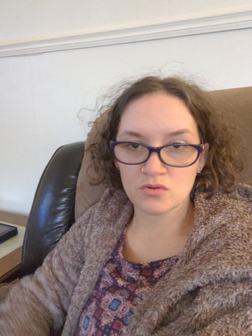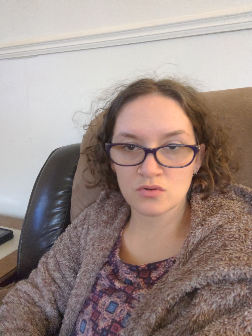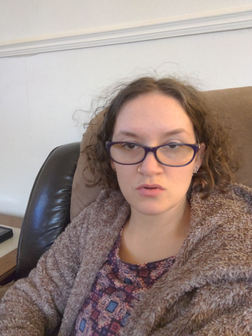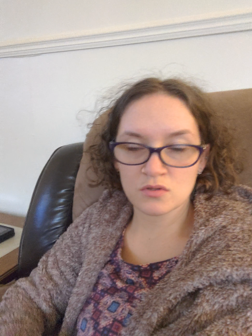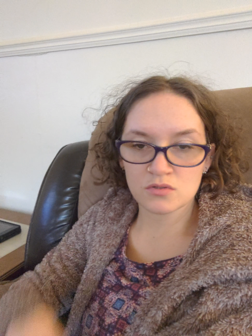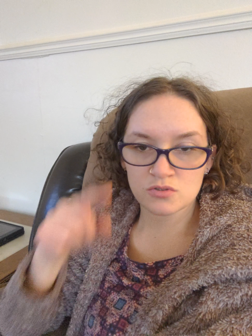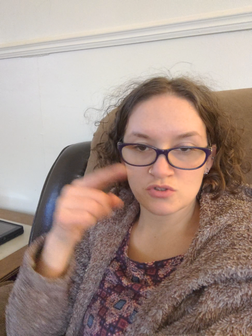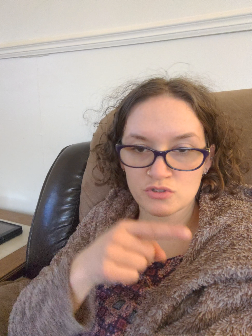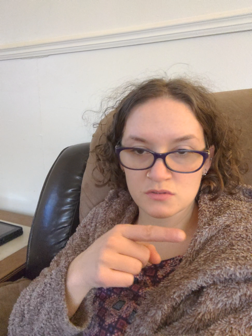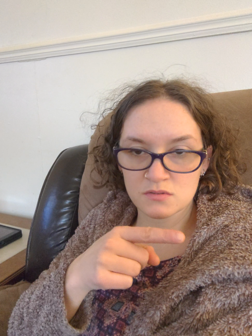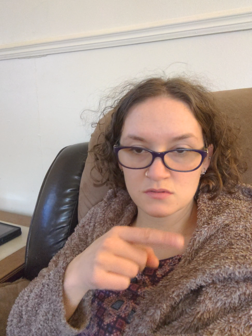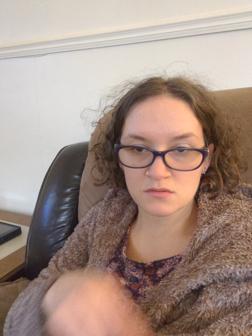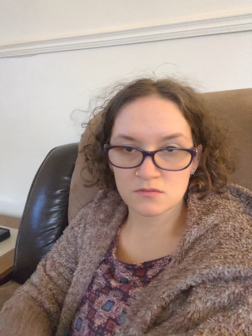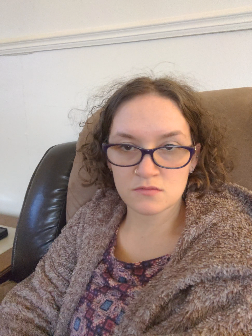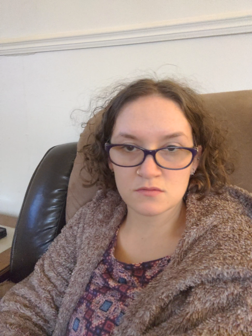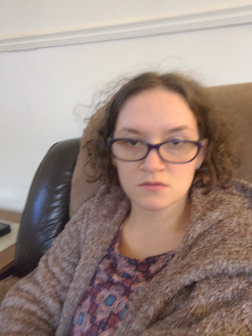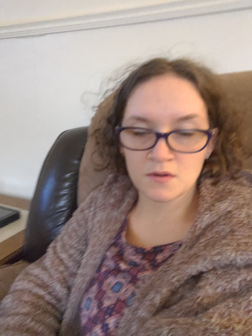he/she/it